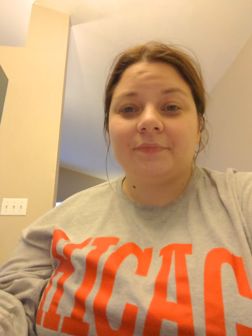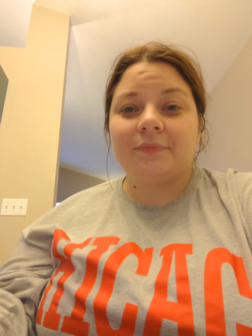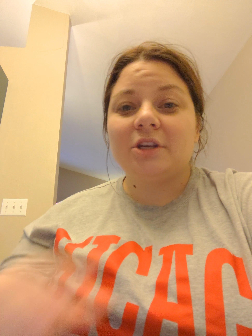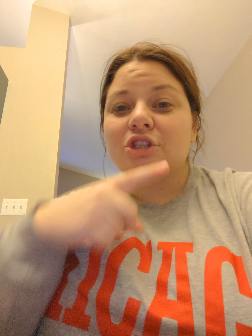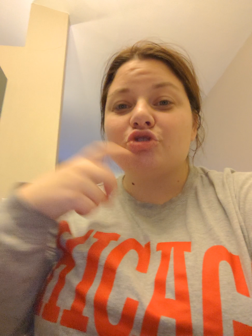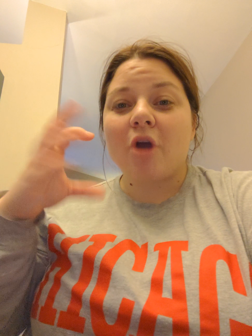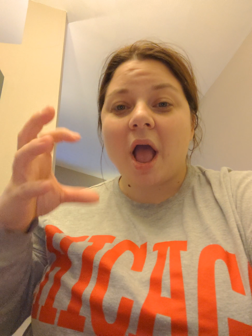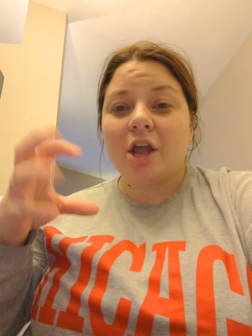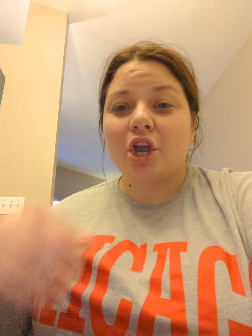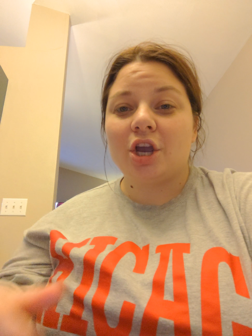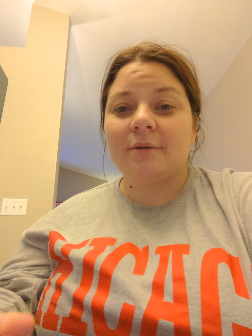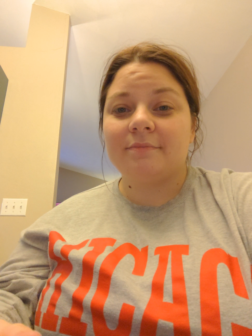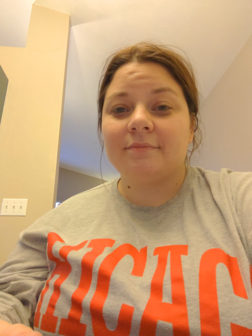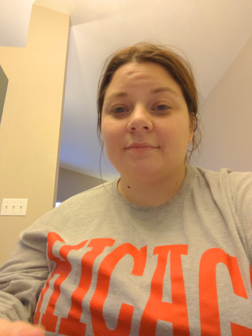dryer